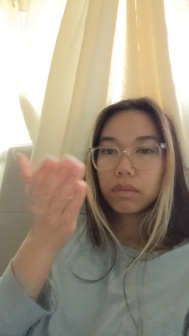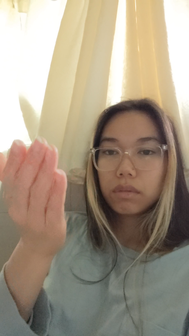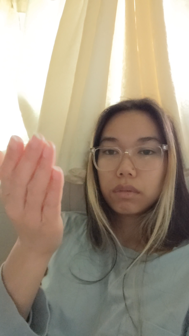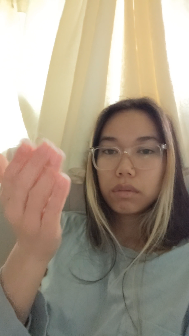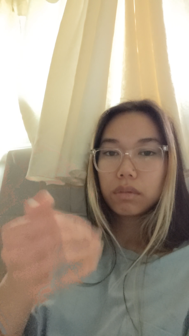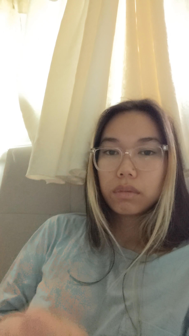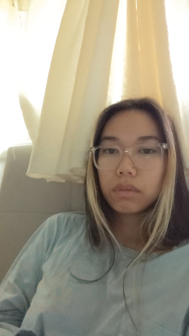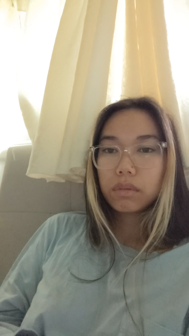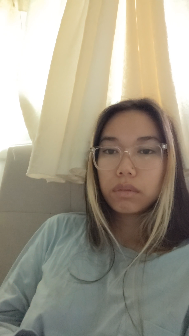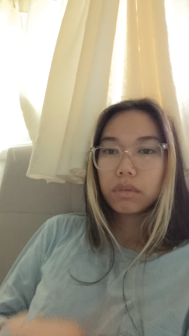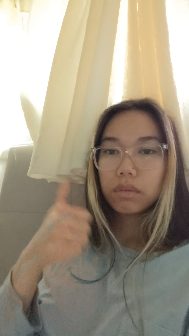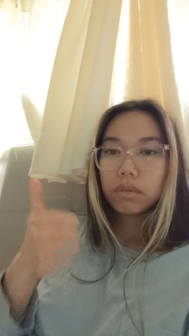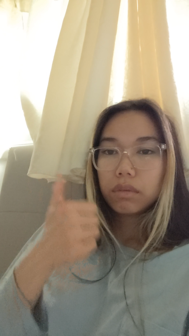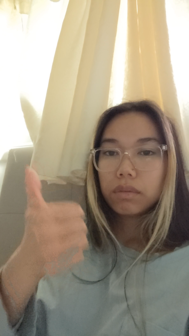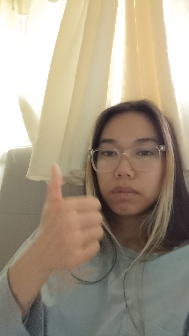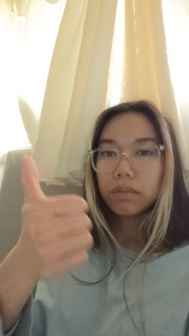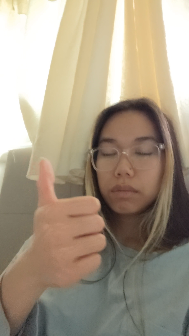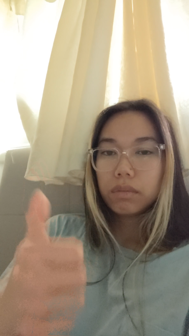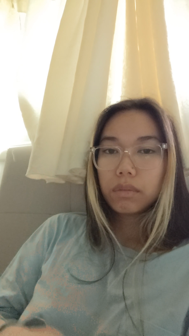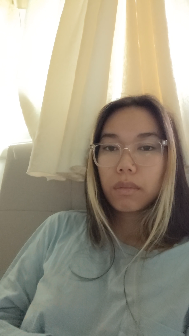chase